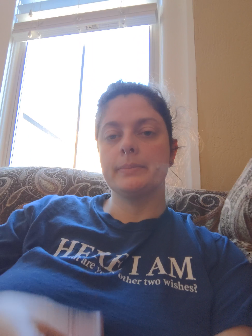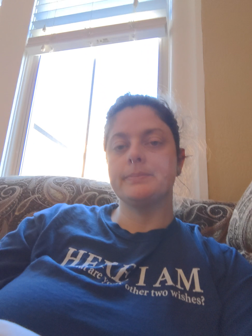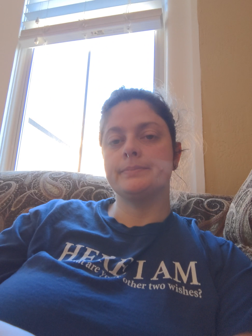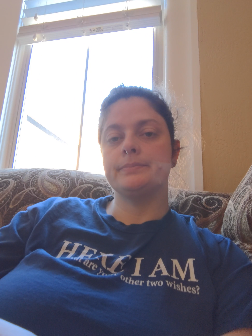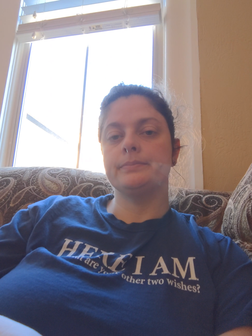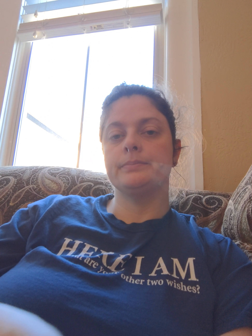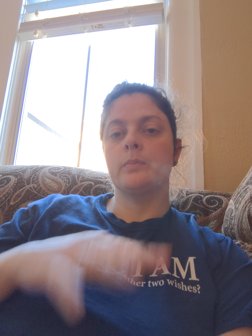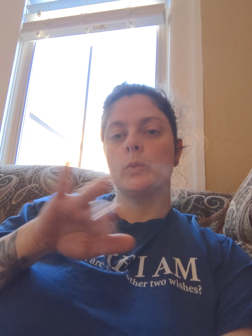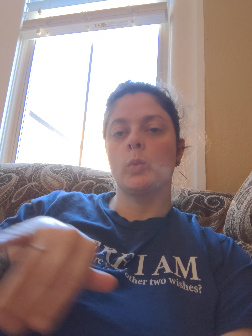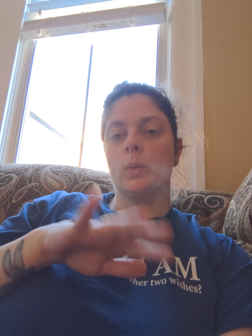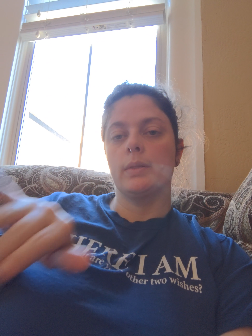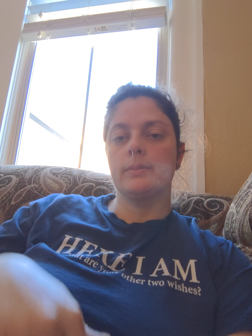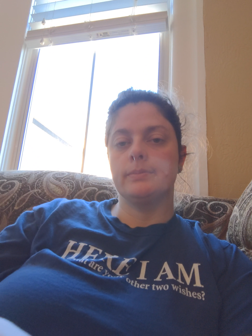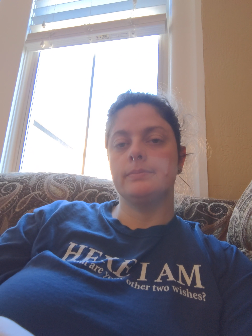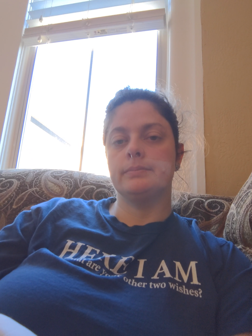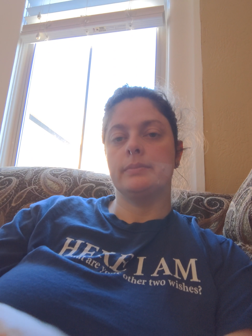pool